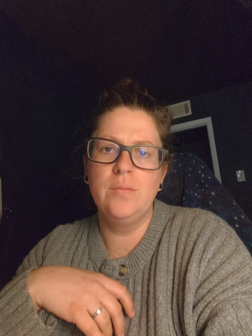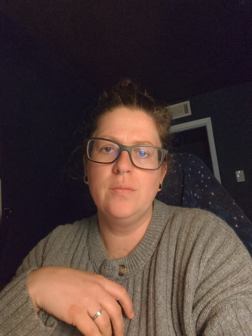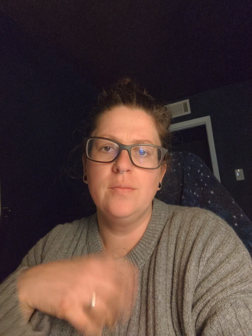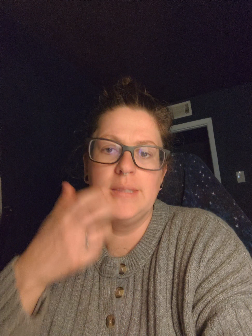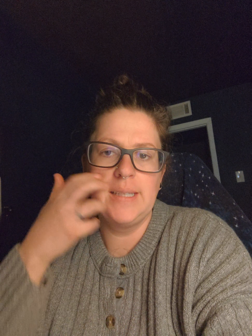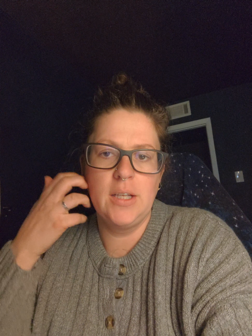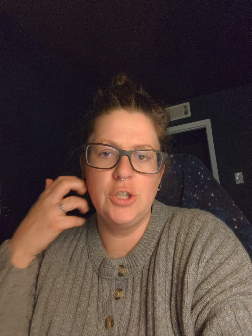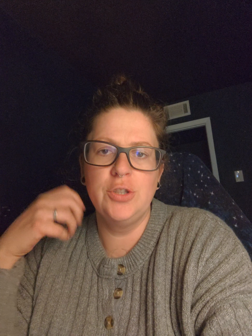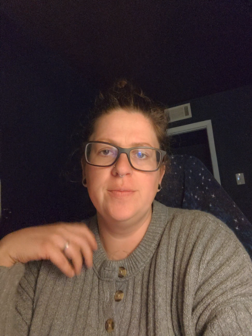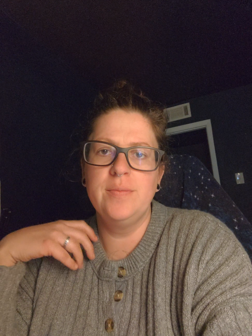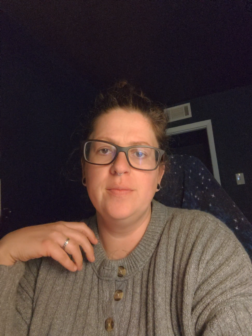tiger